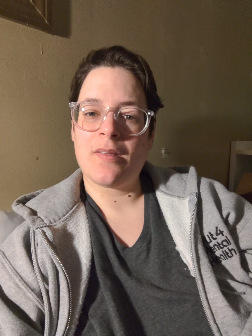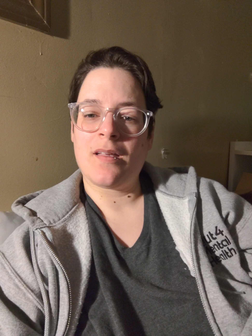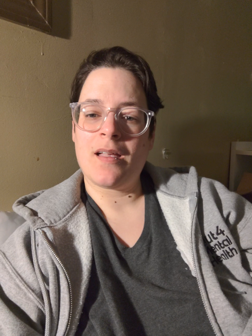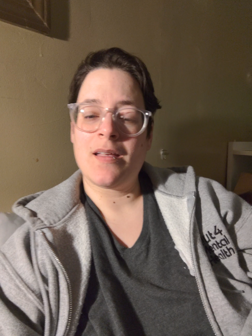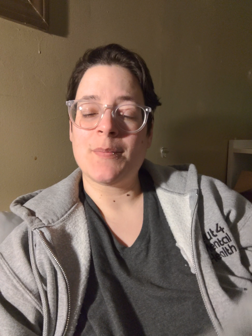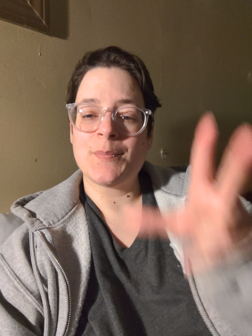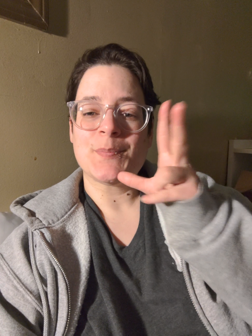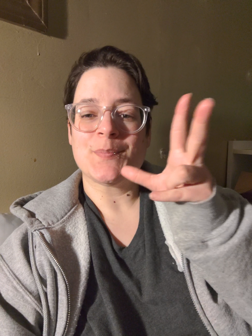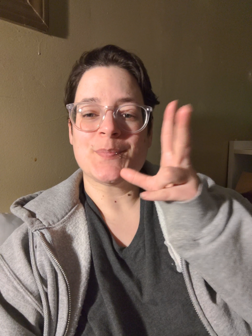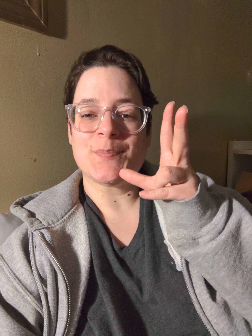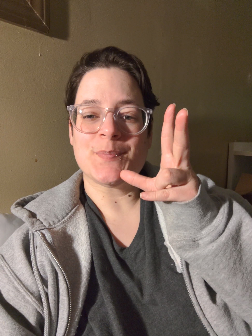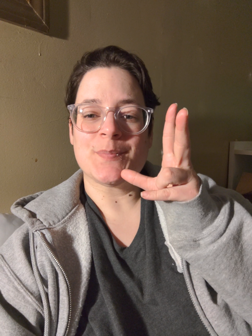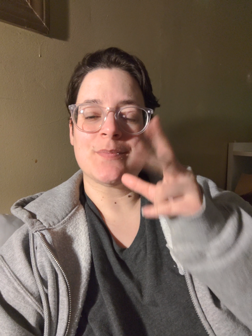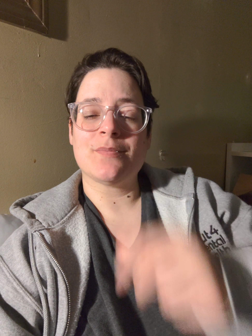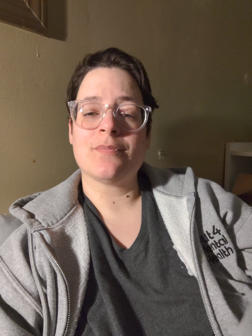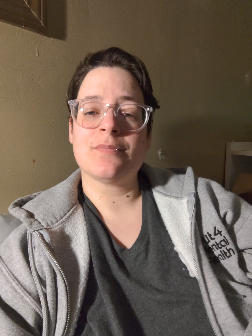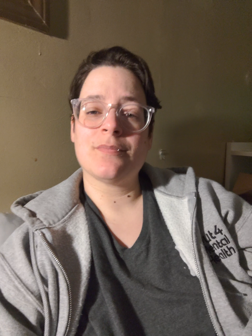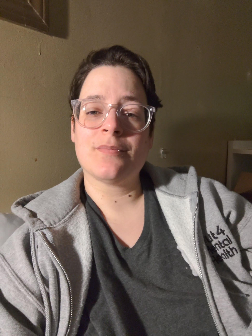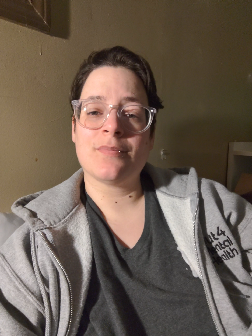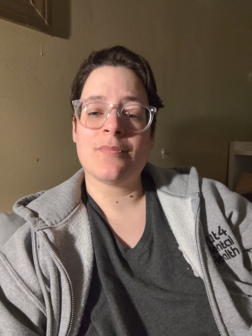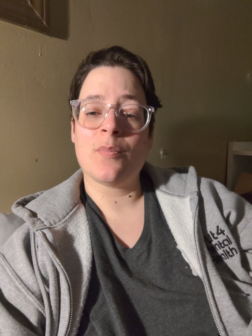hen